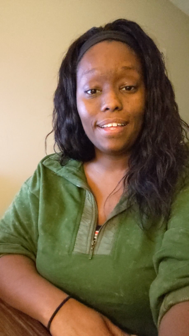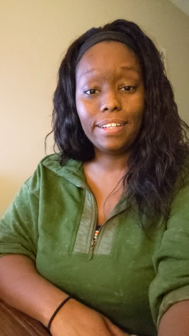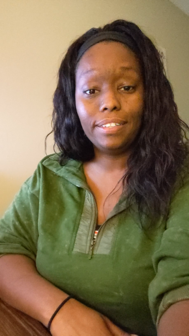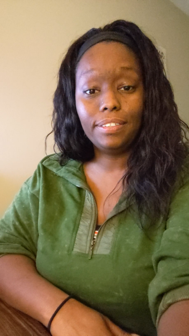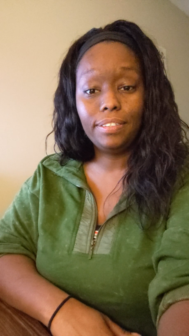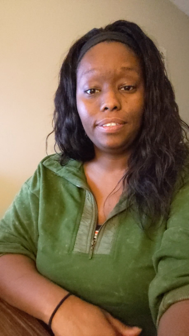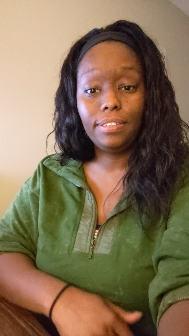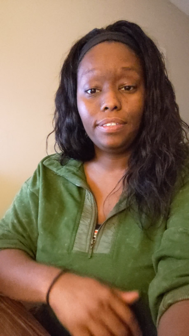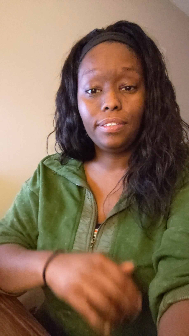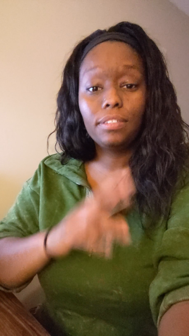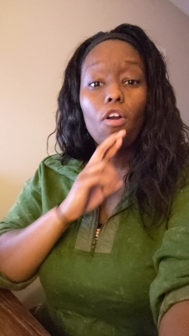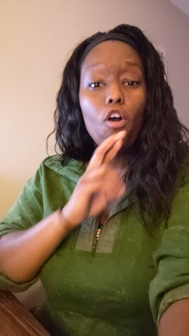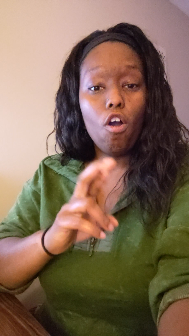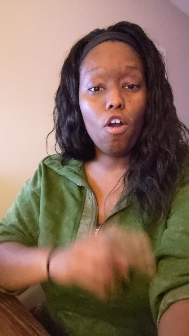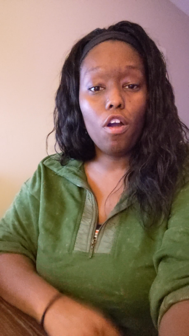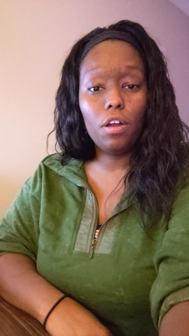are